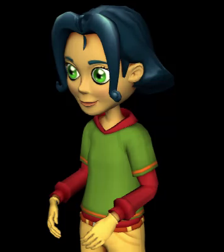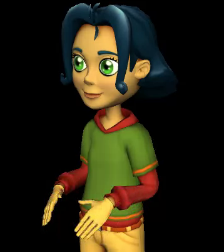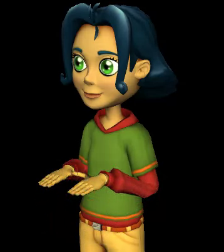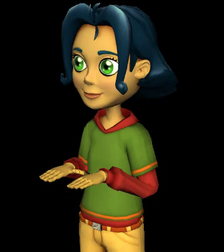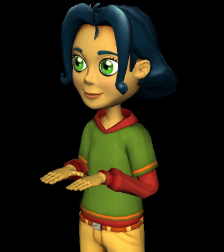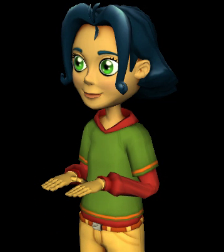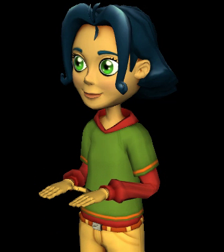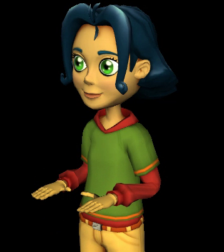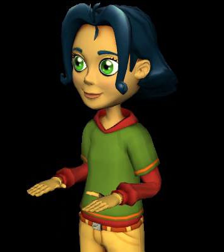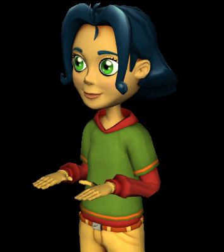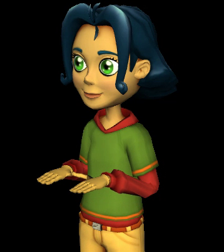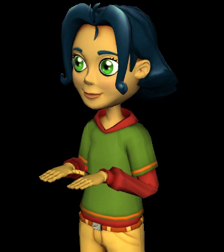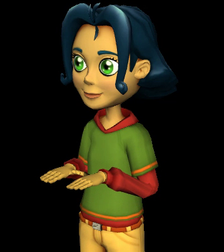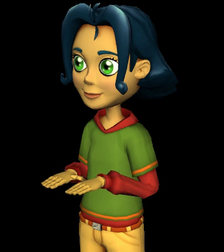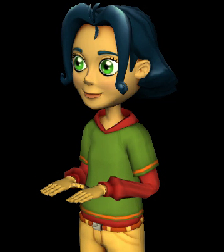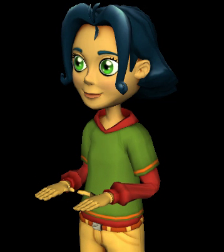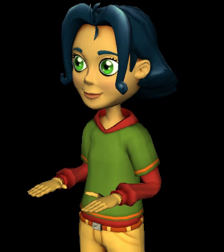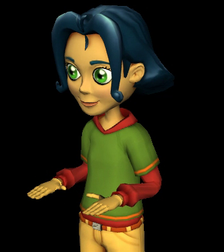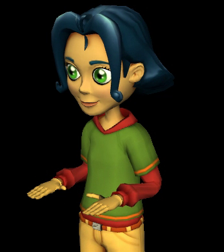ببطء